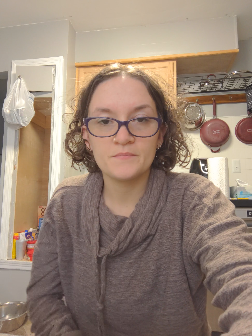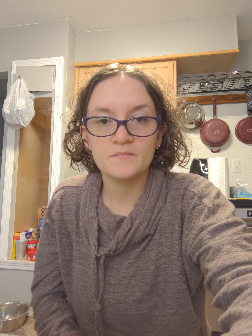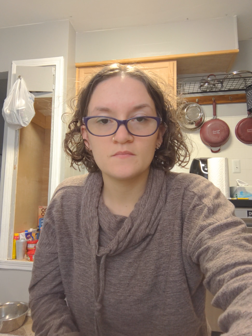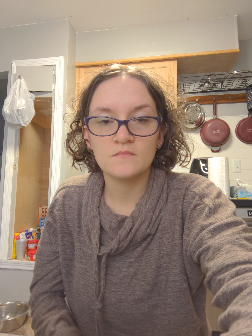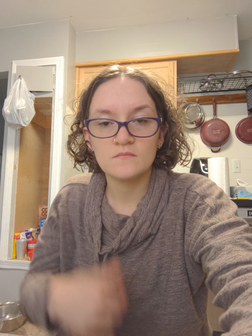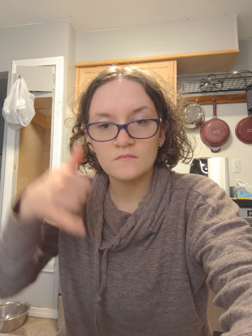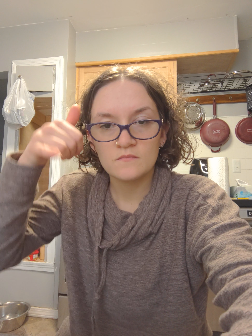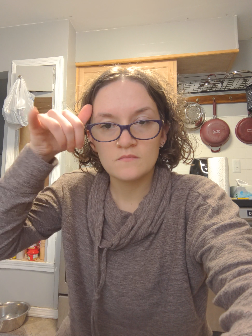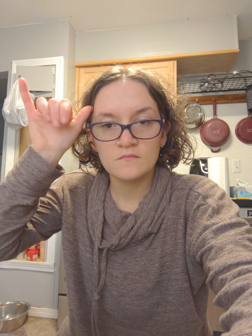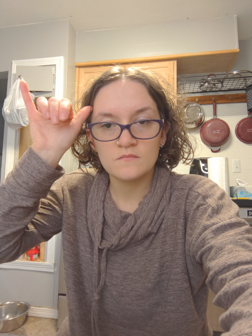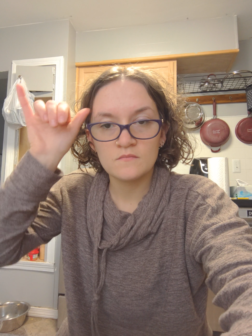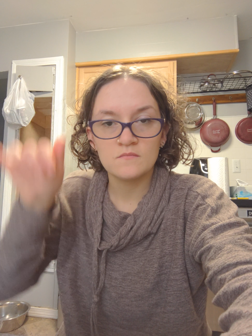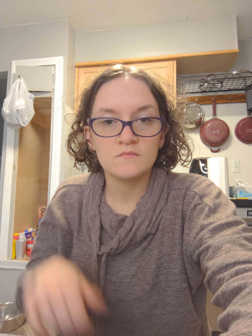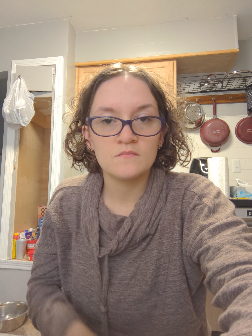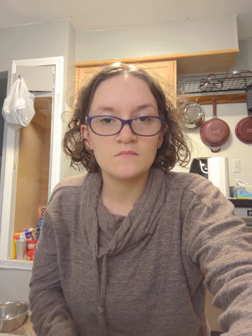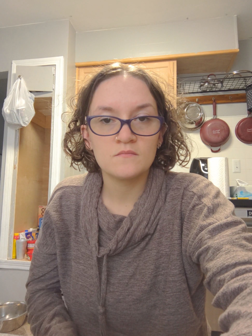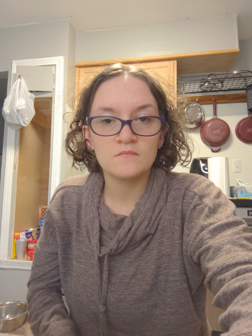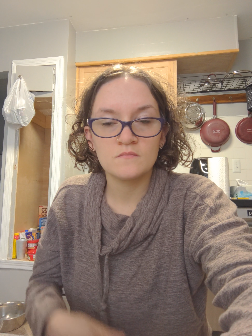cow